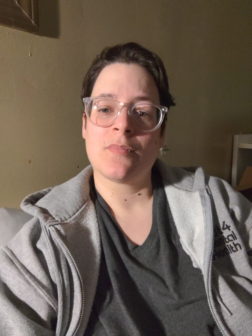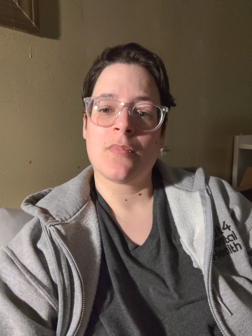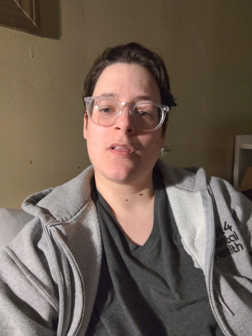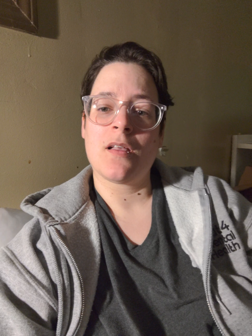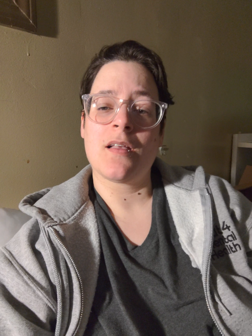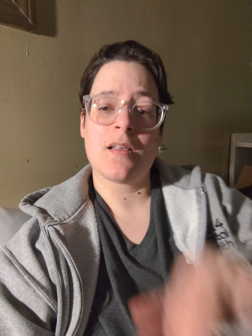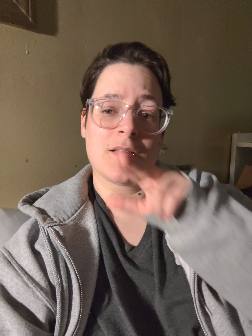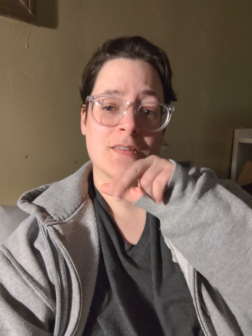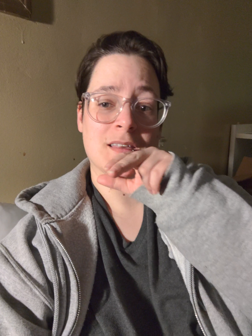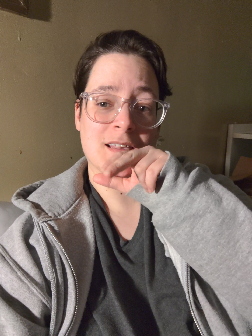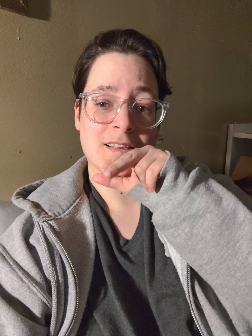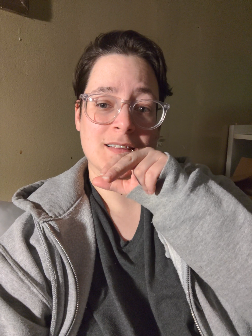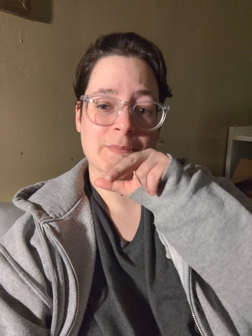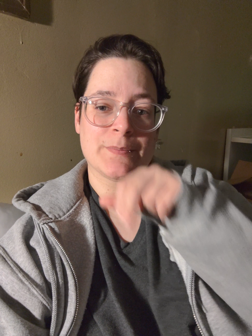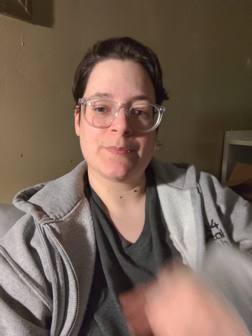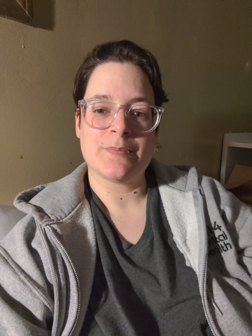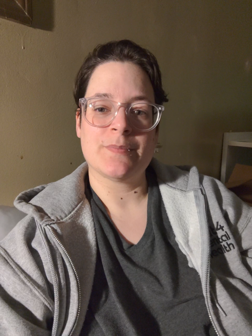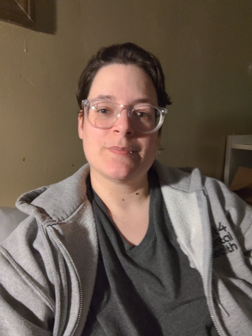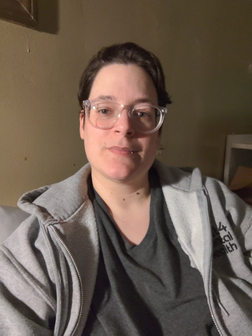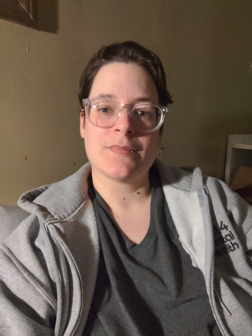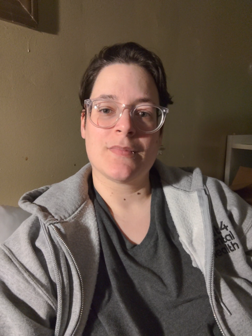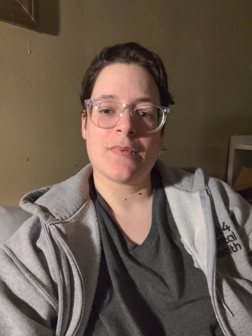tongue